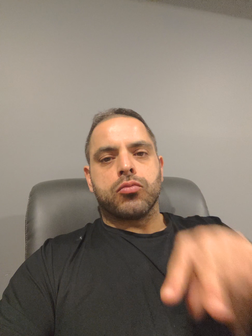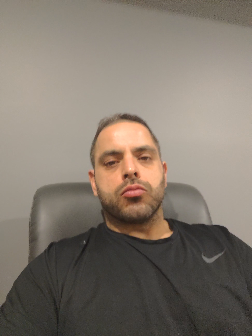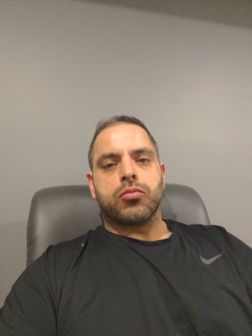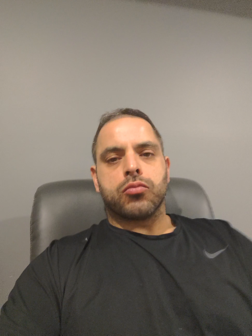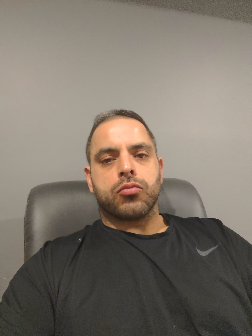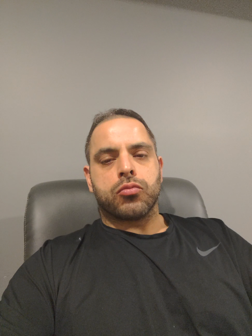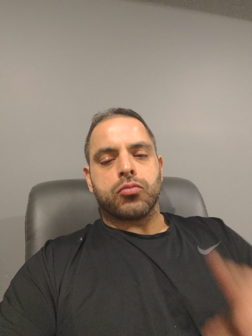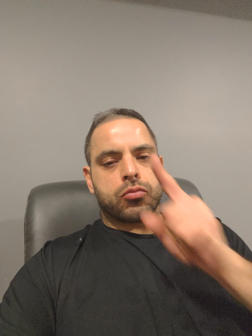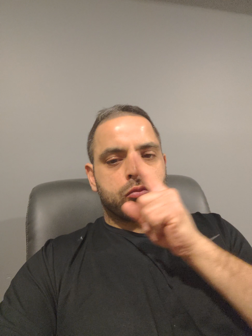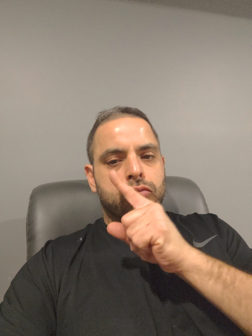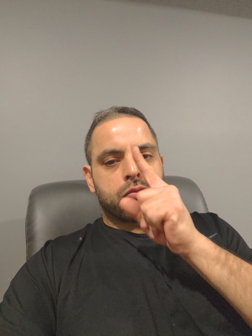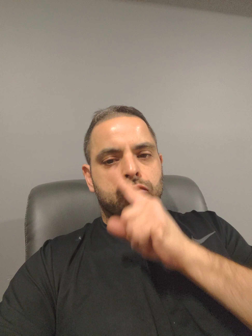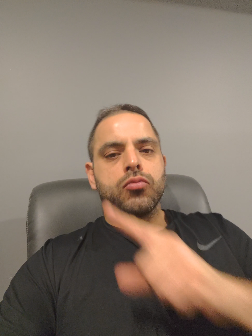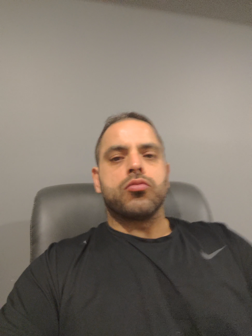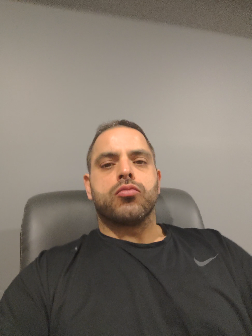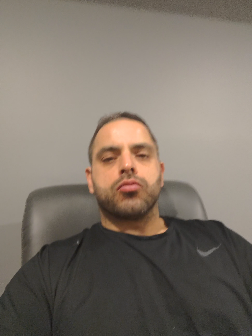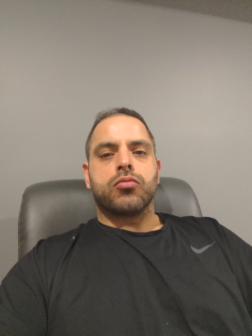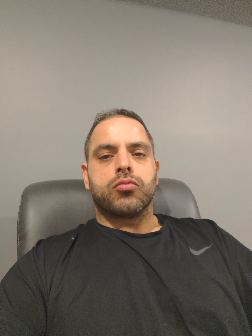mouse